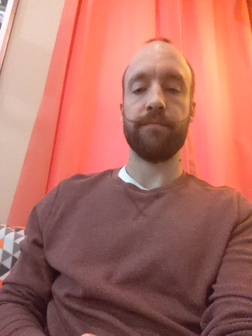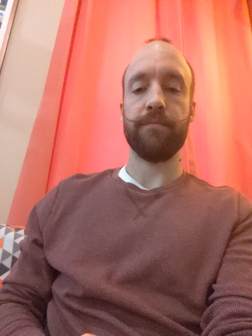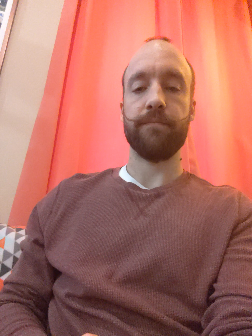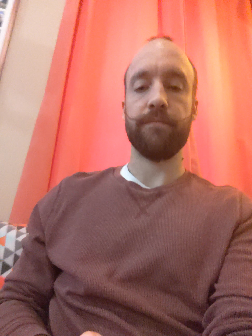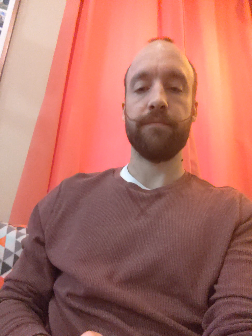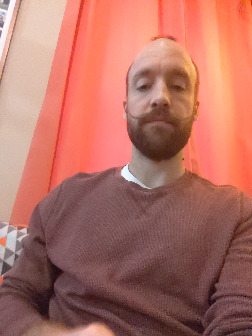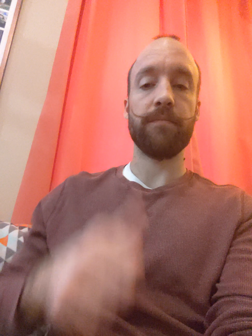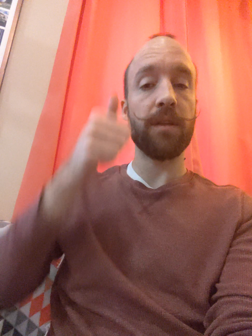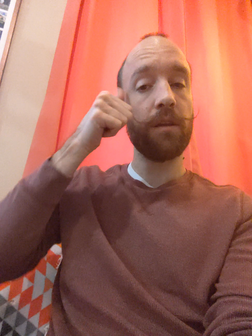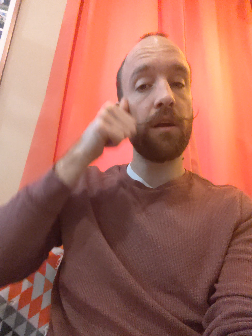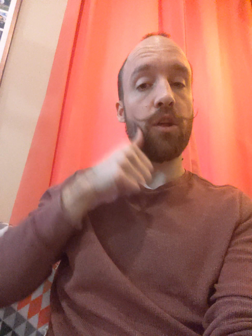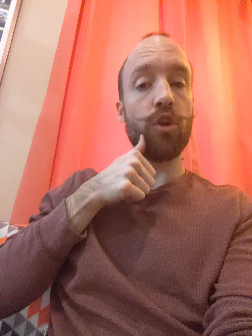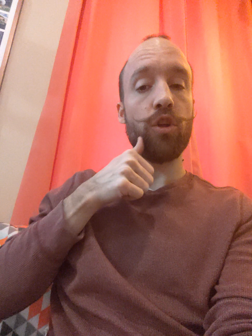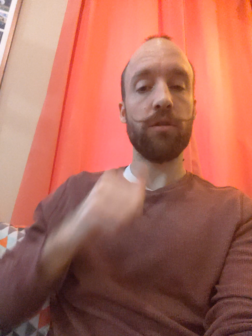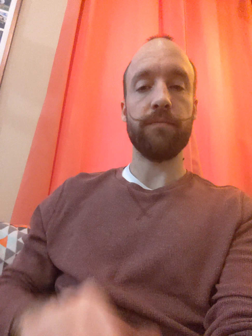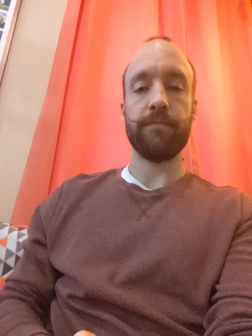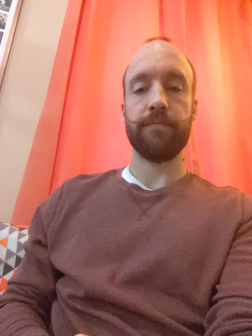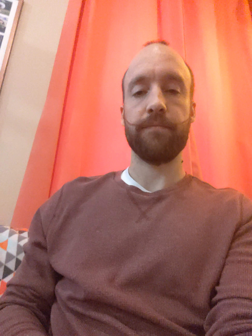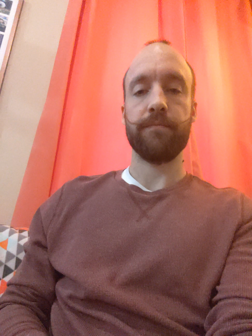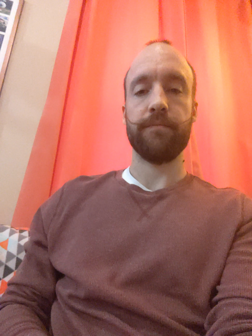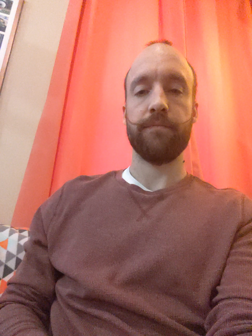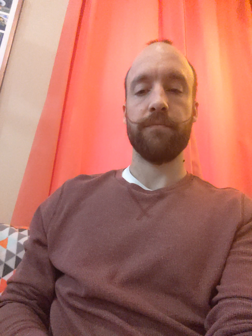girl